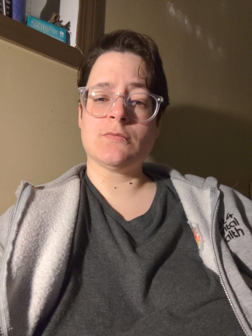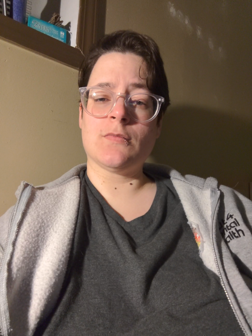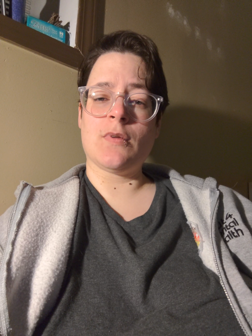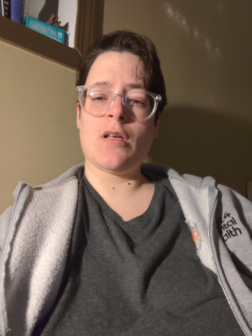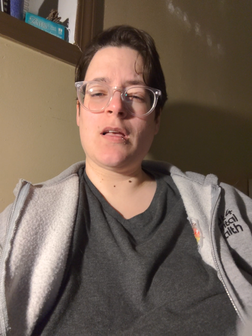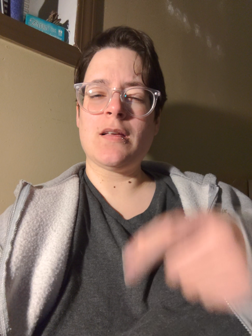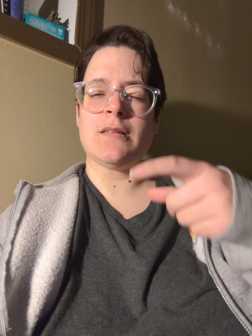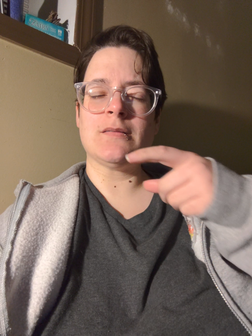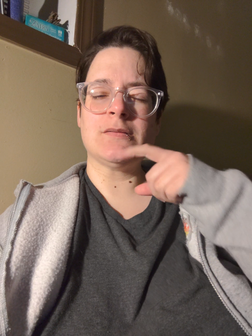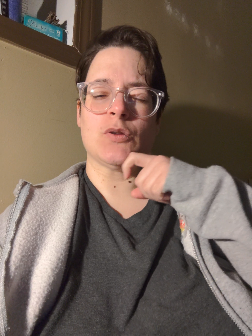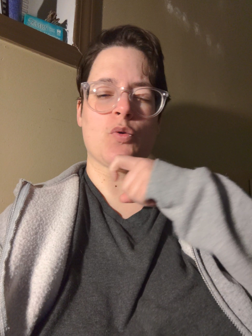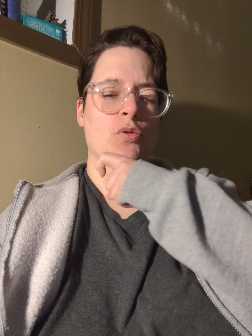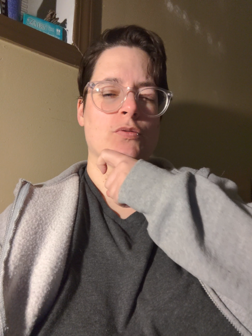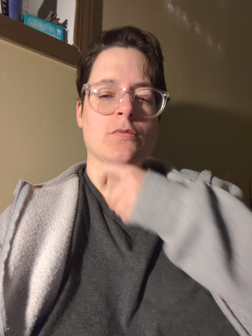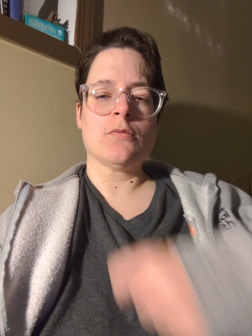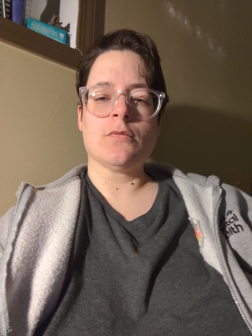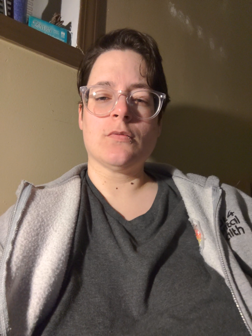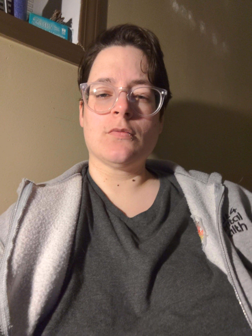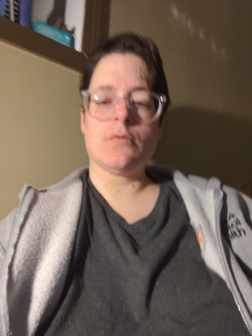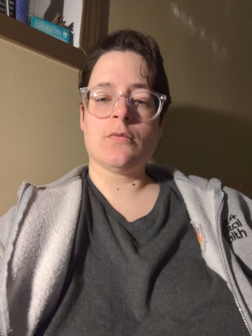cereal